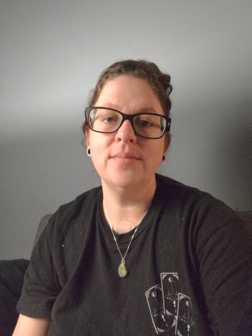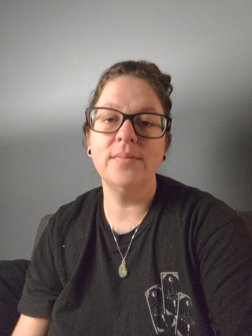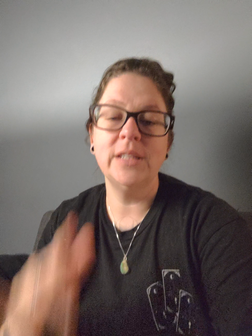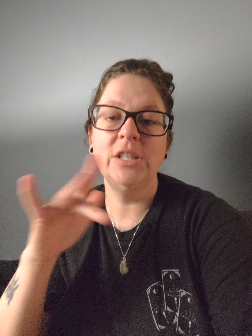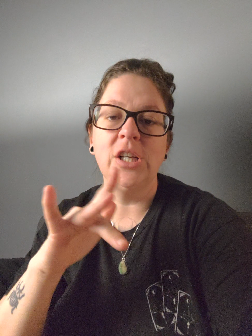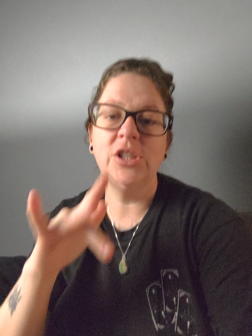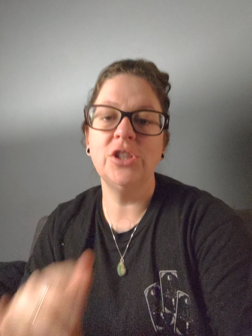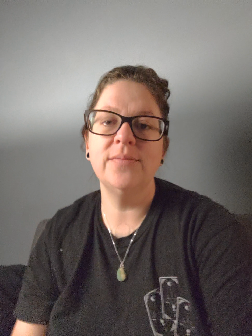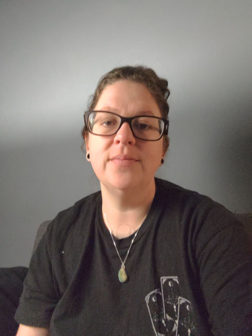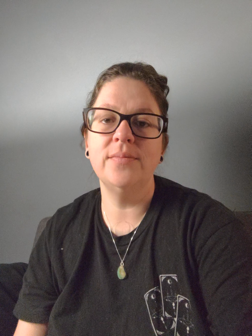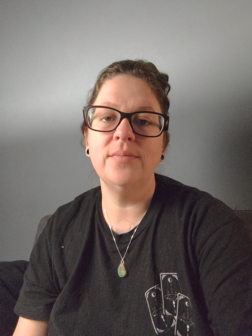touch